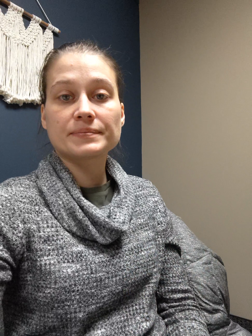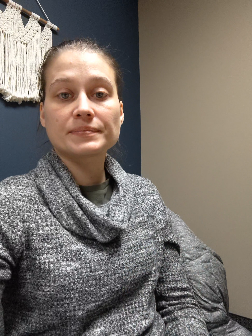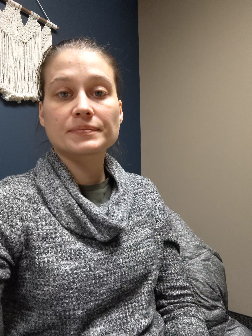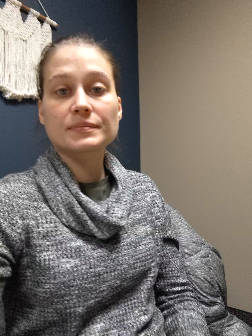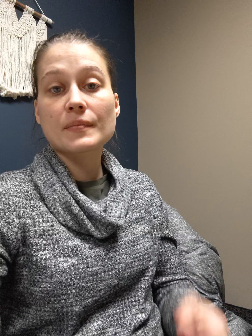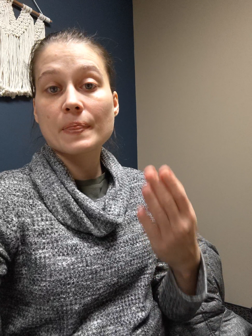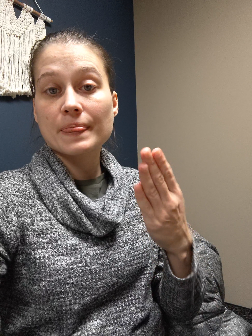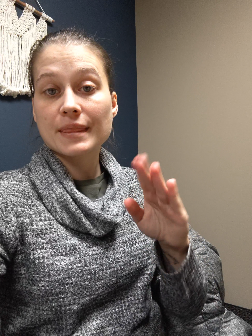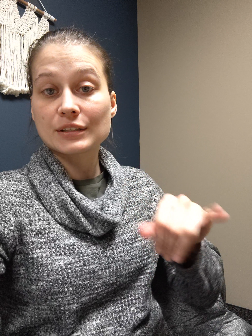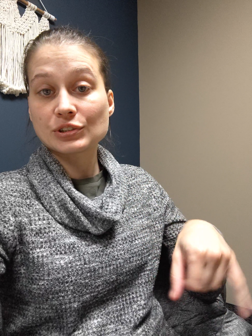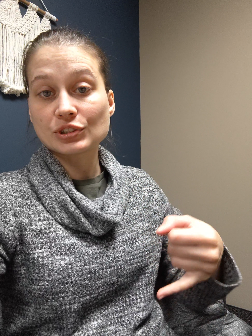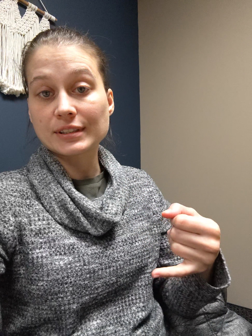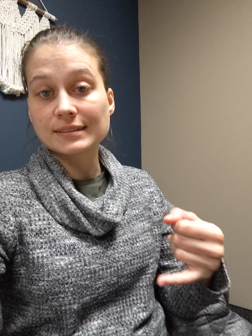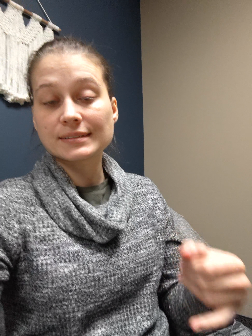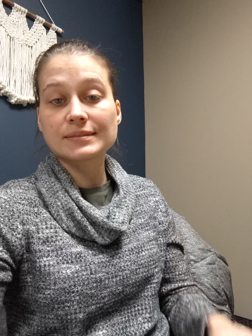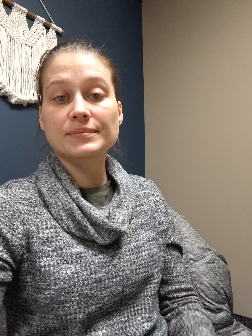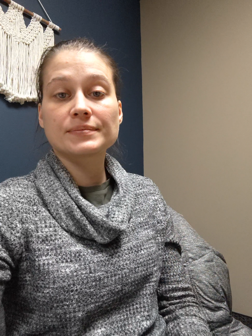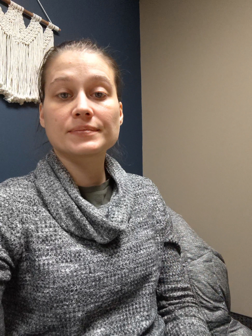jeans